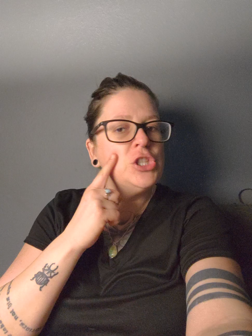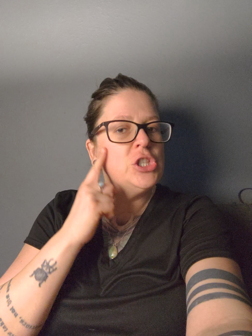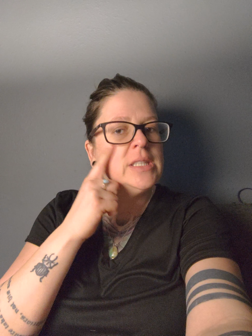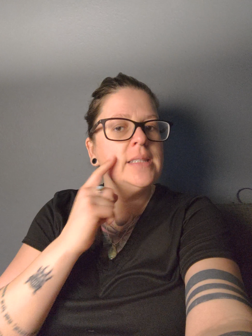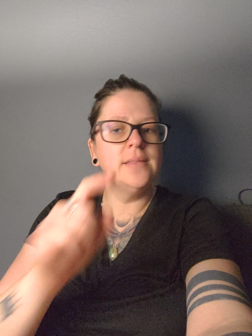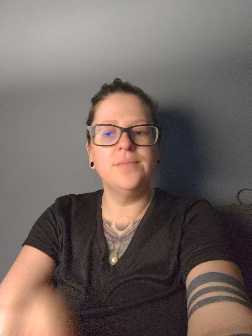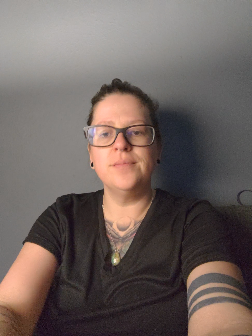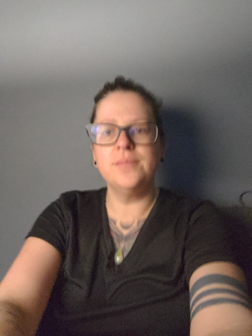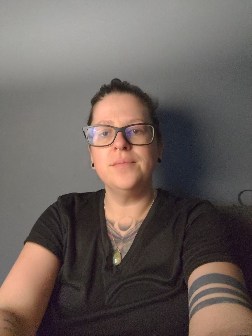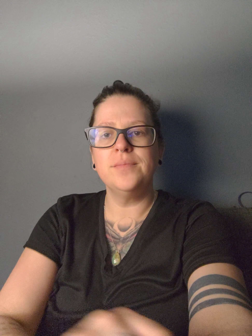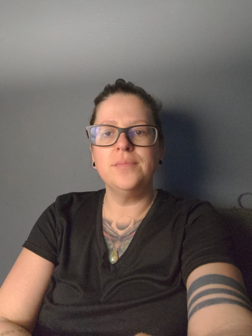cheek